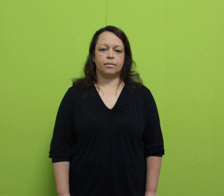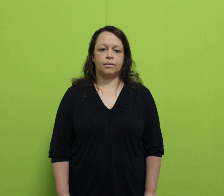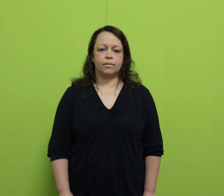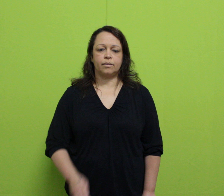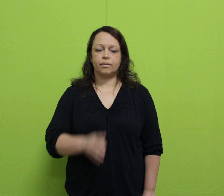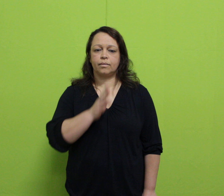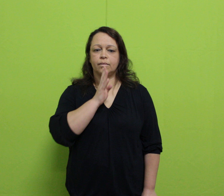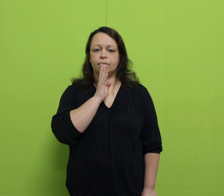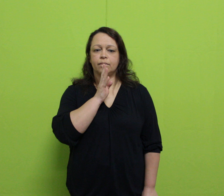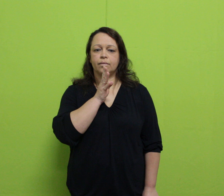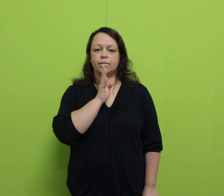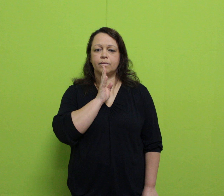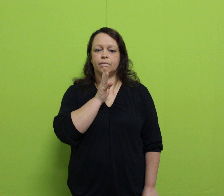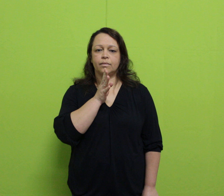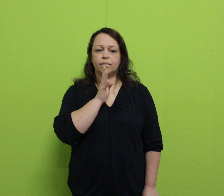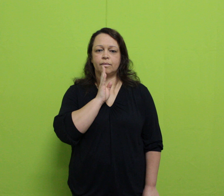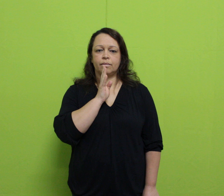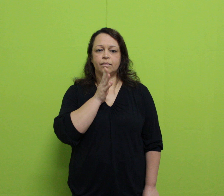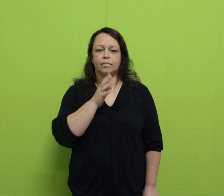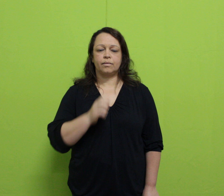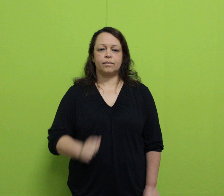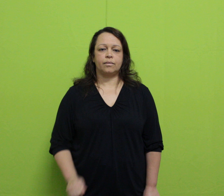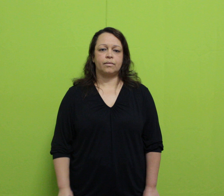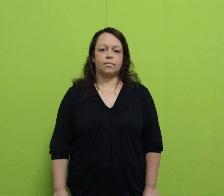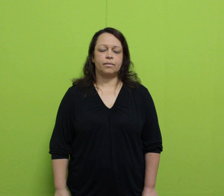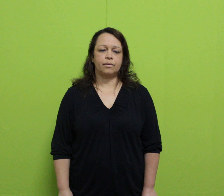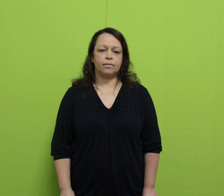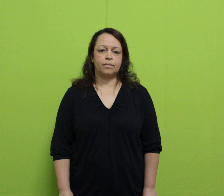conhecer